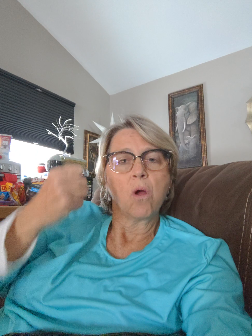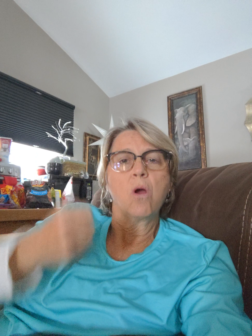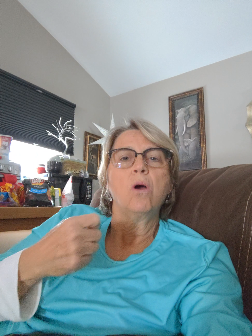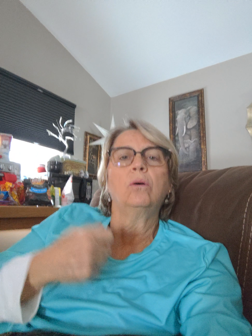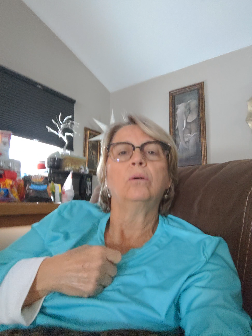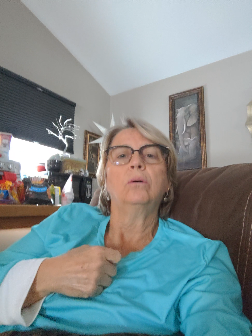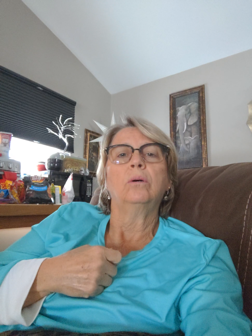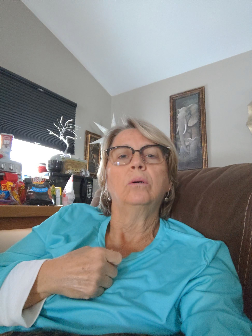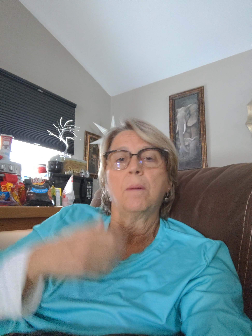car